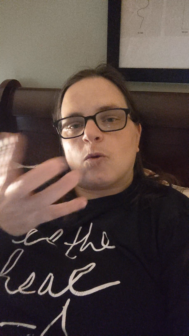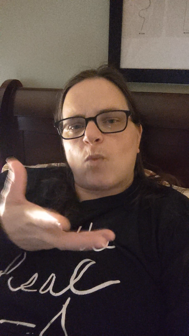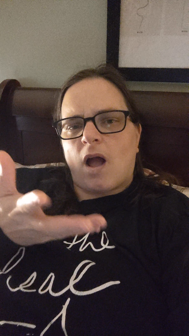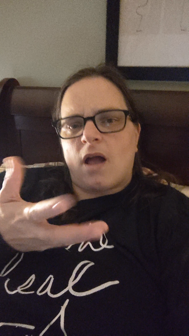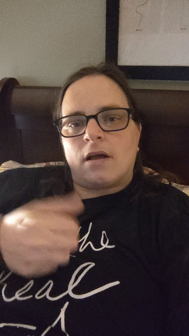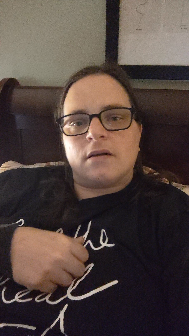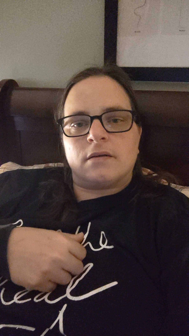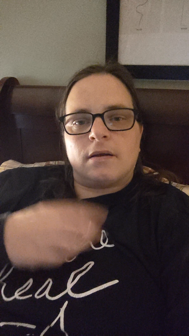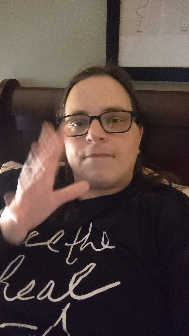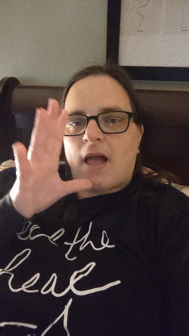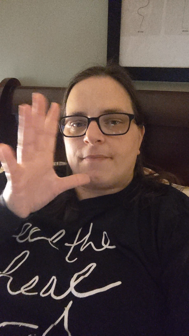mommy